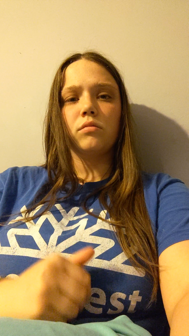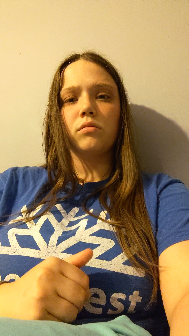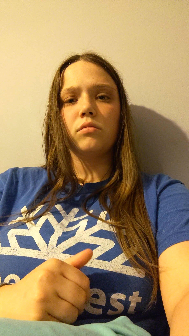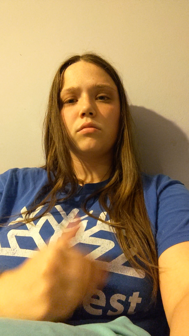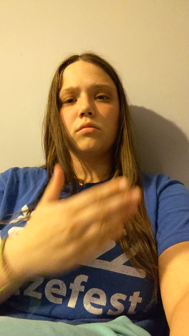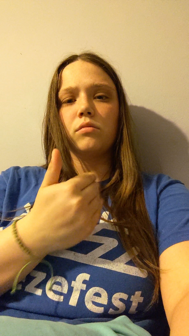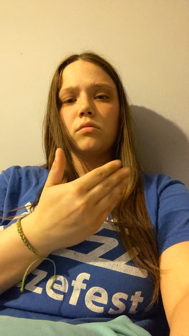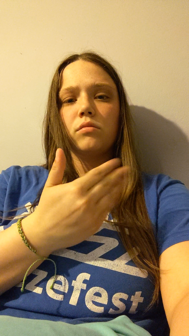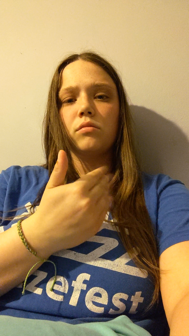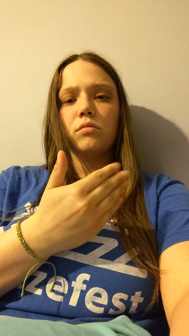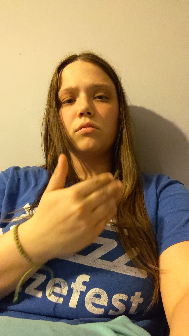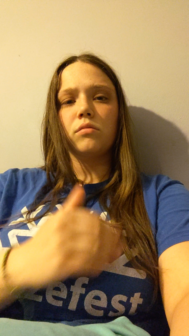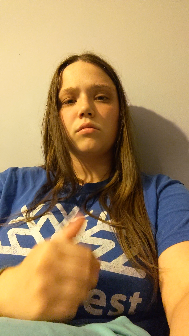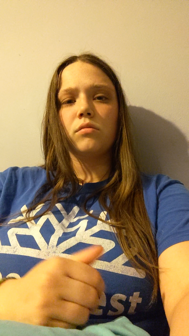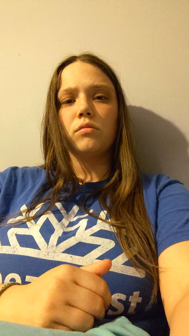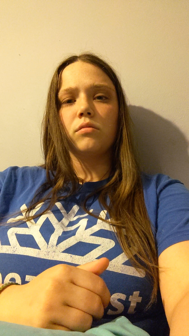butterfly